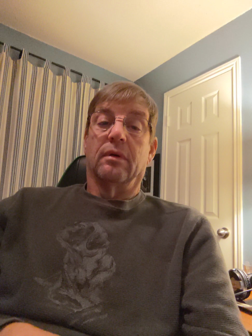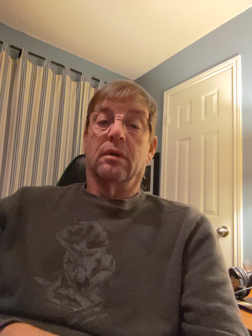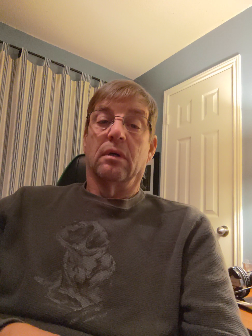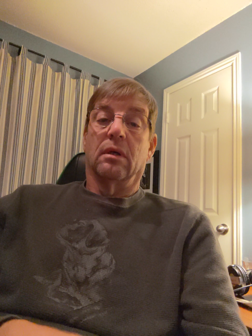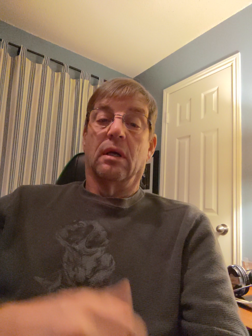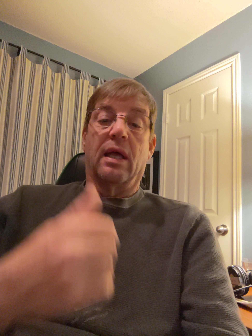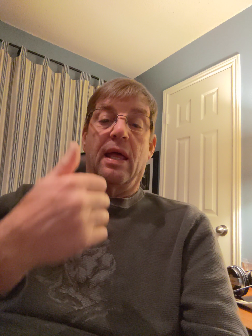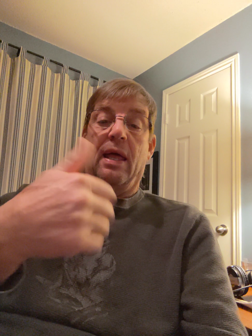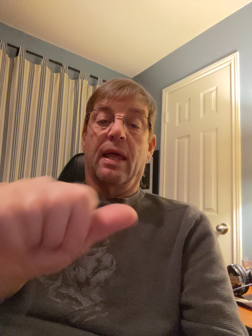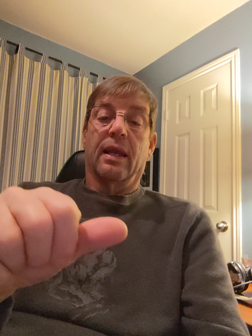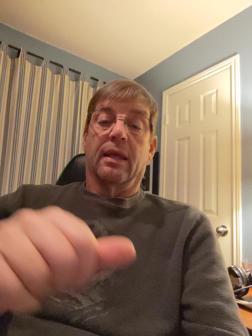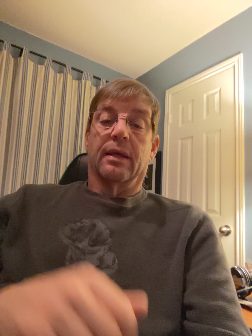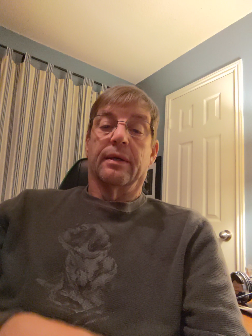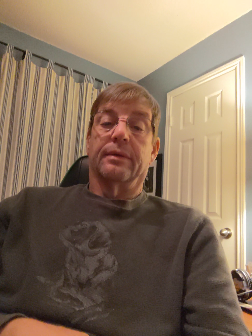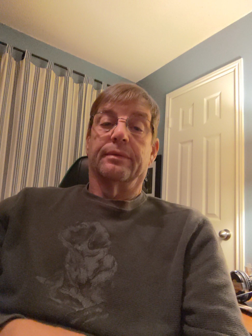any